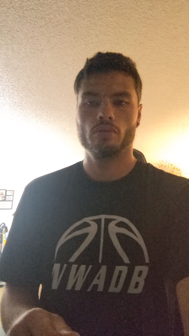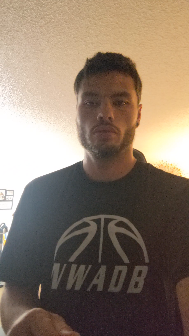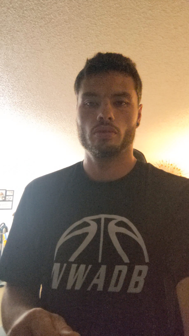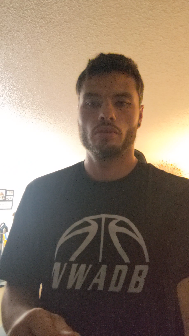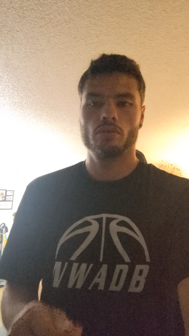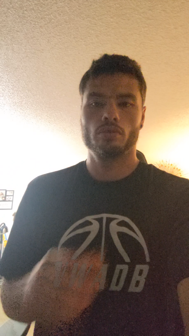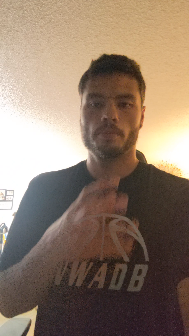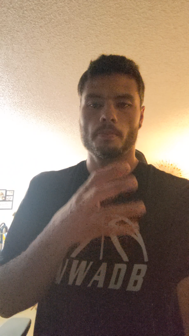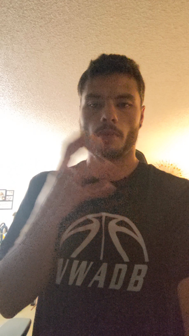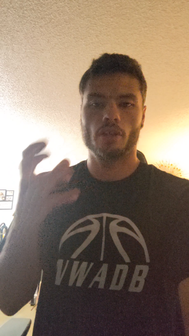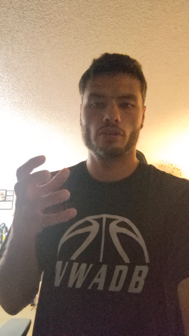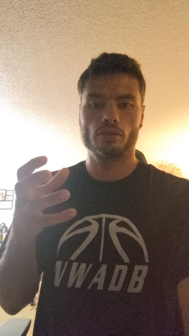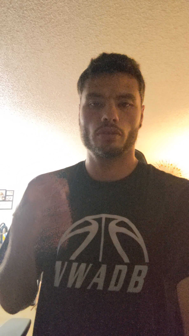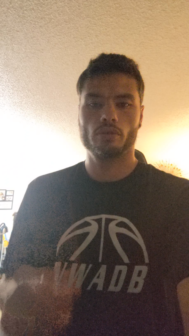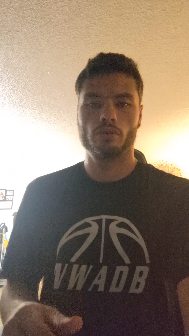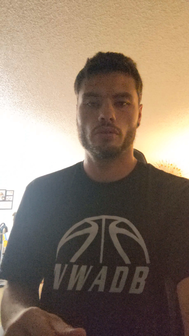much